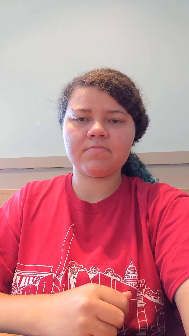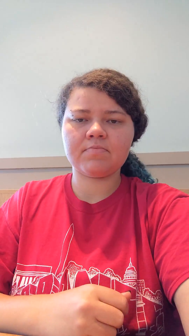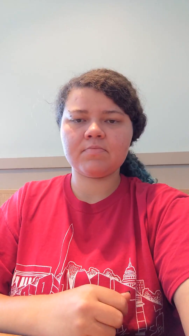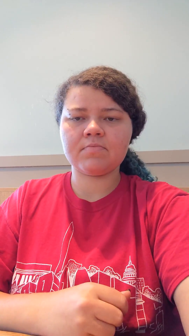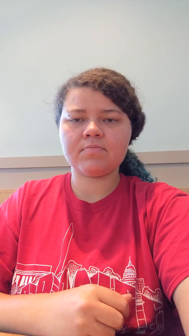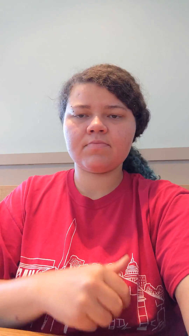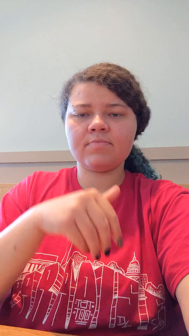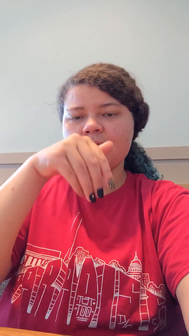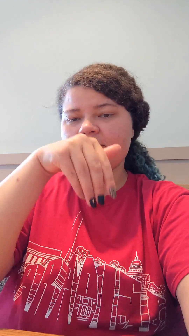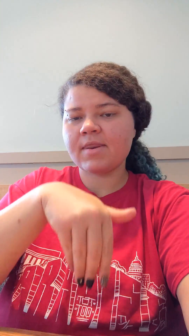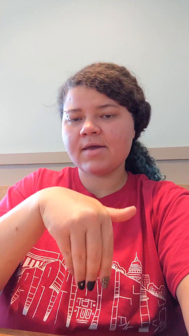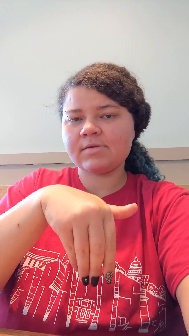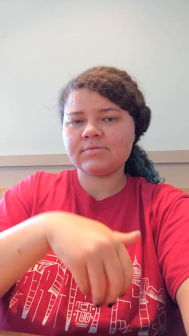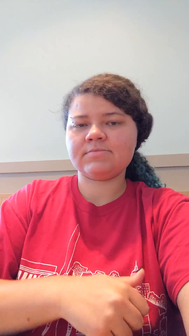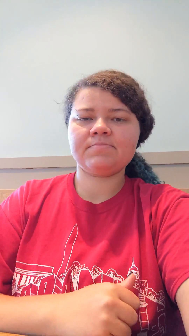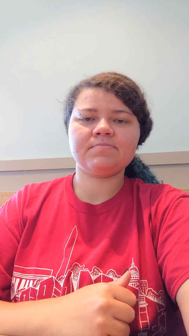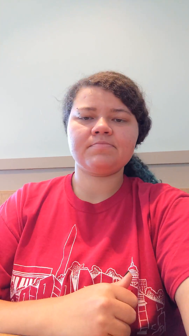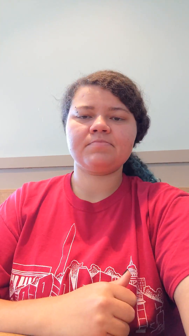night night